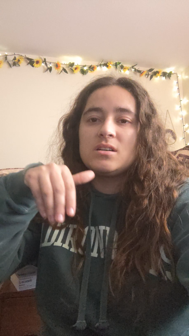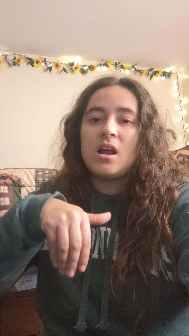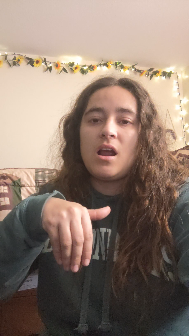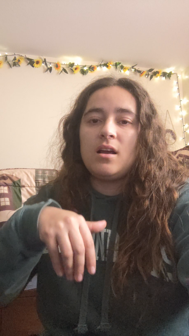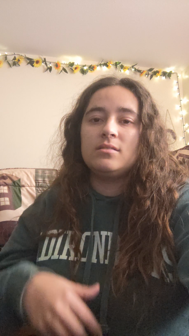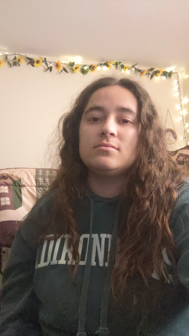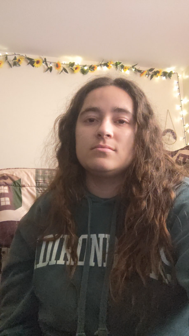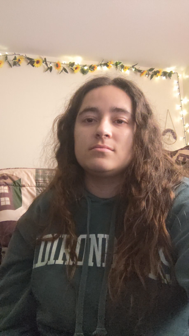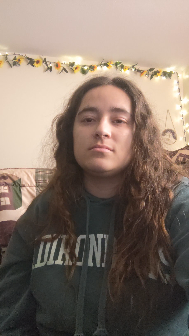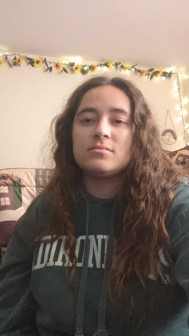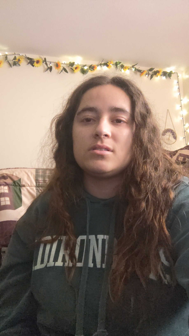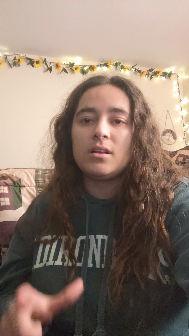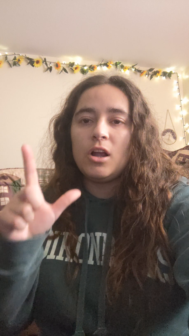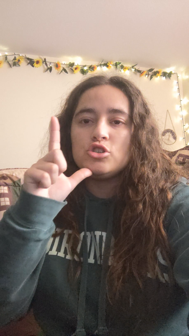lunch